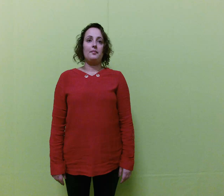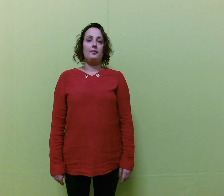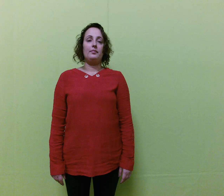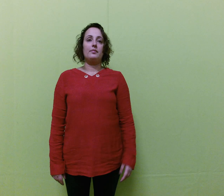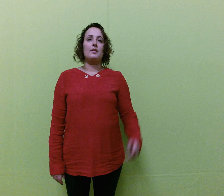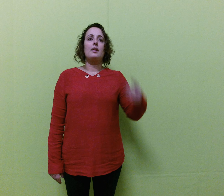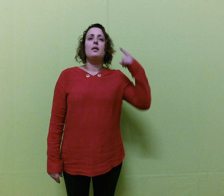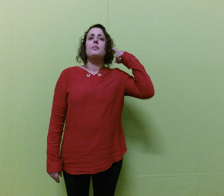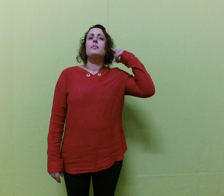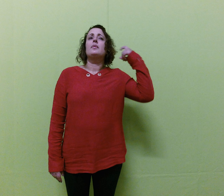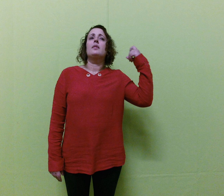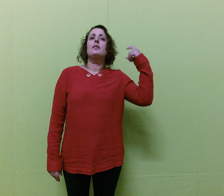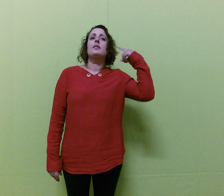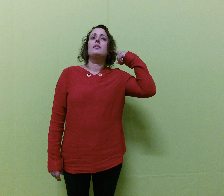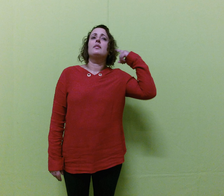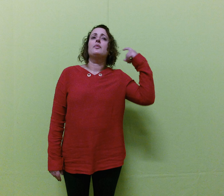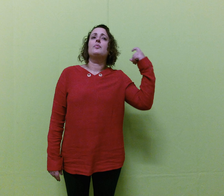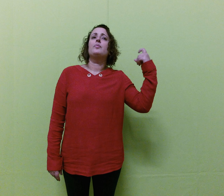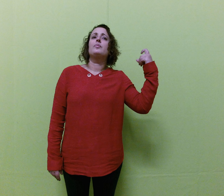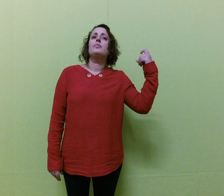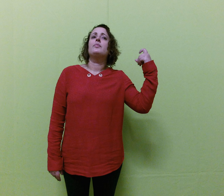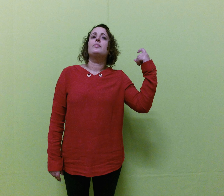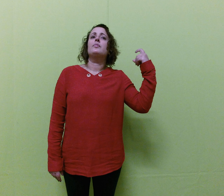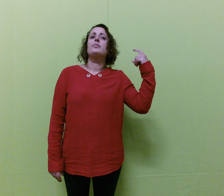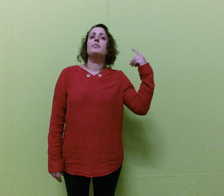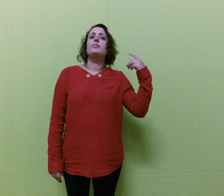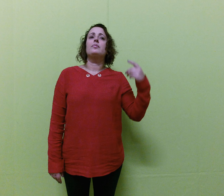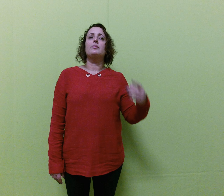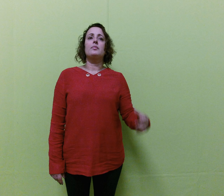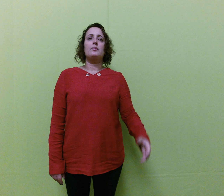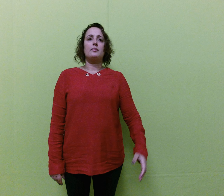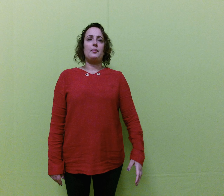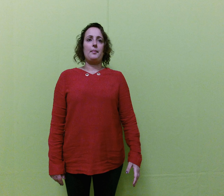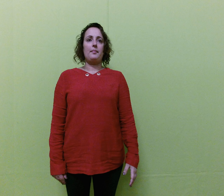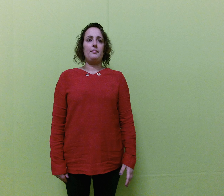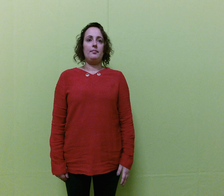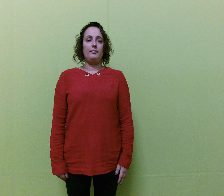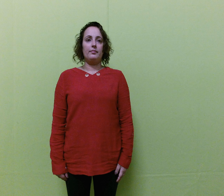barulho